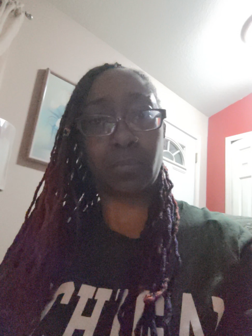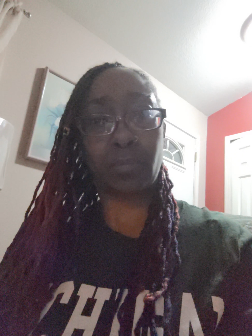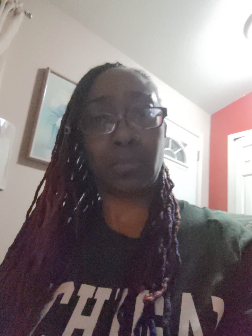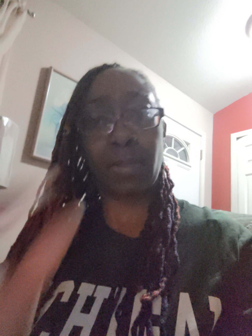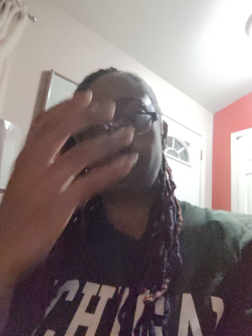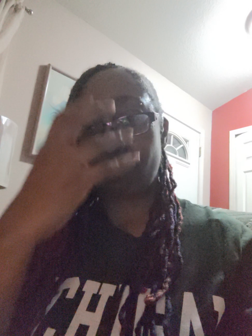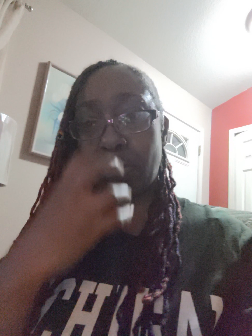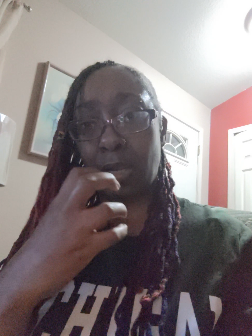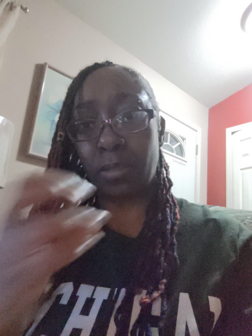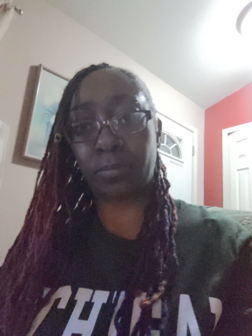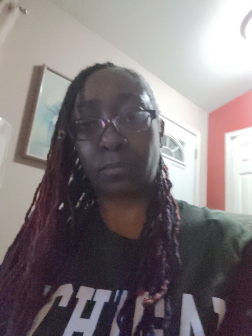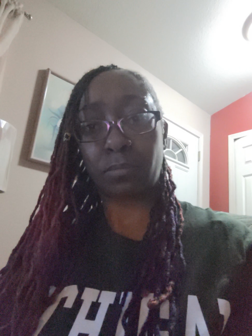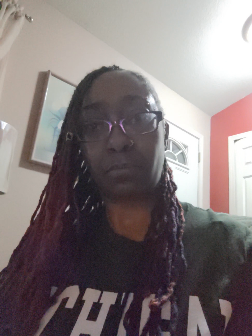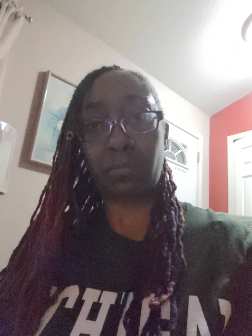mad